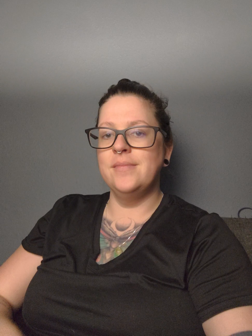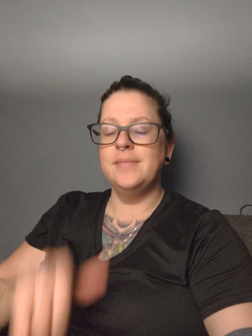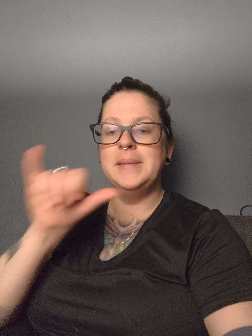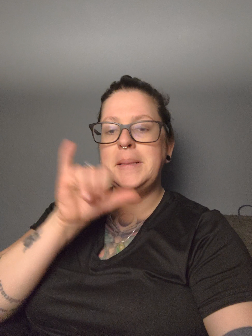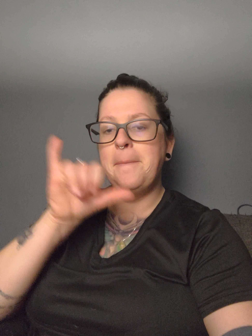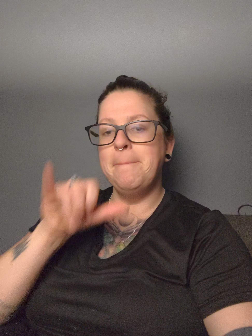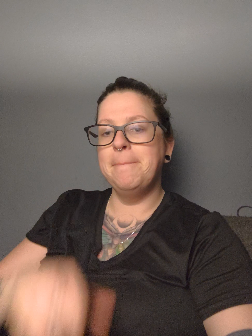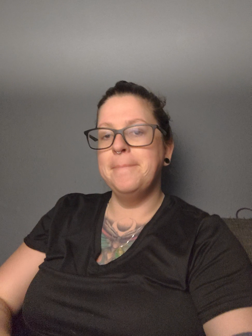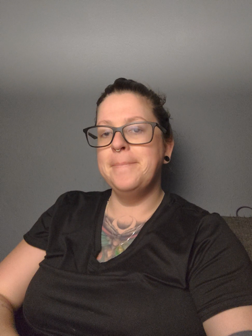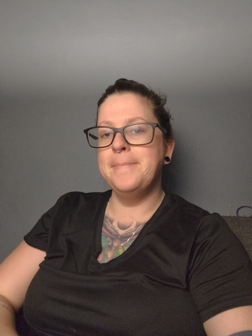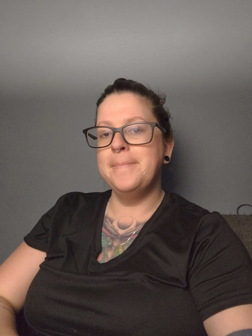same